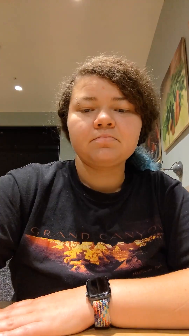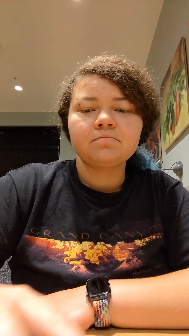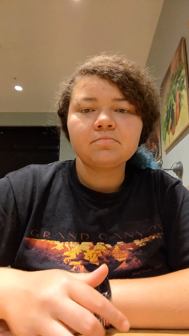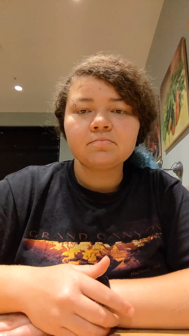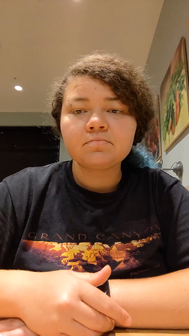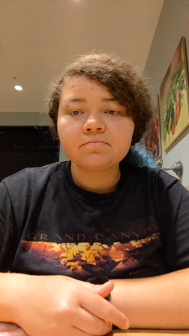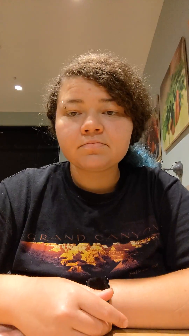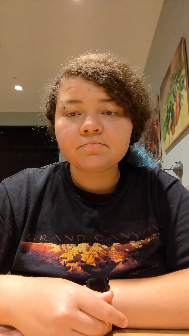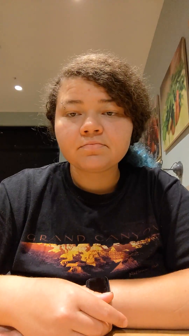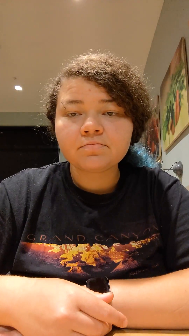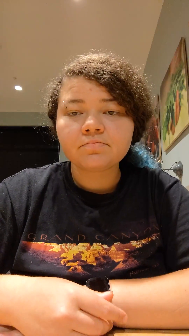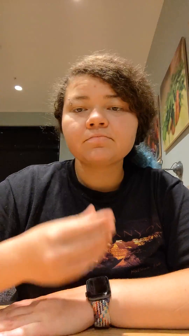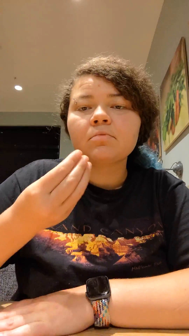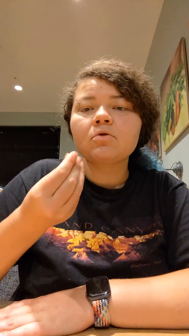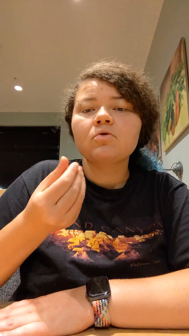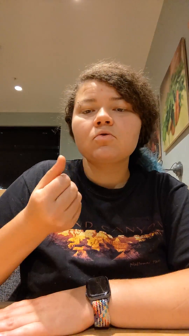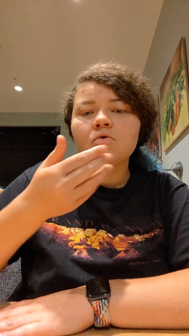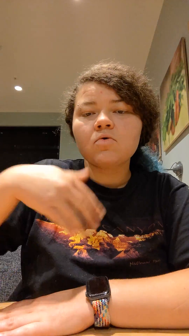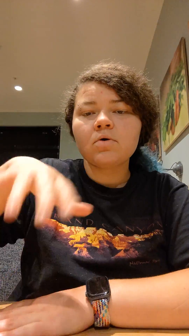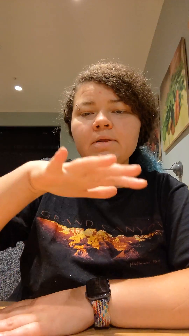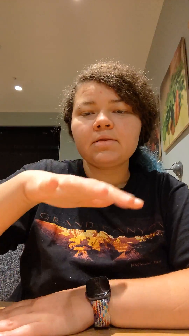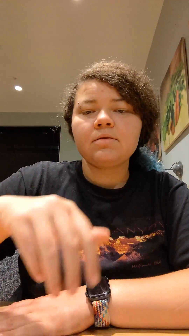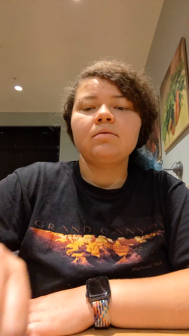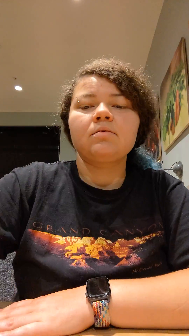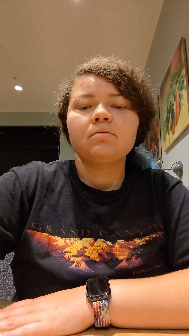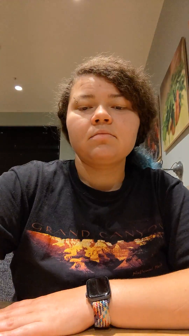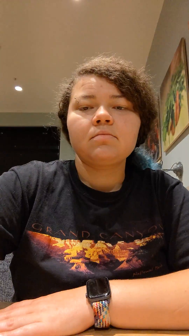garden